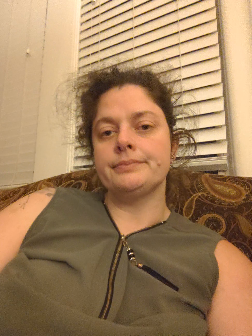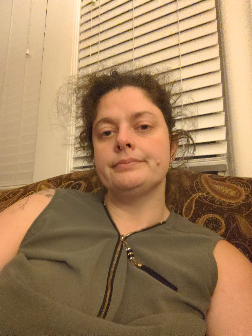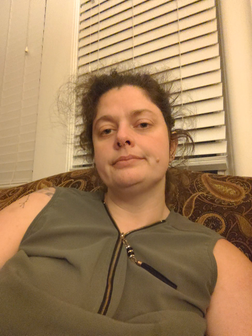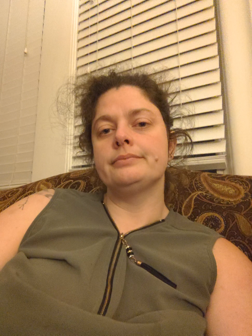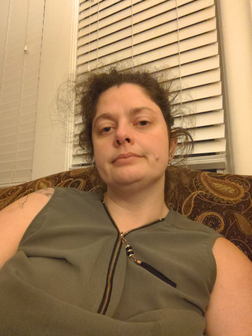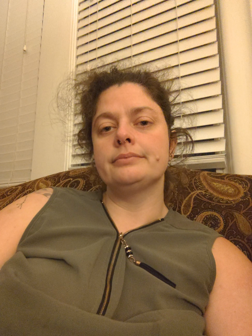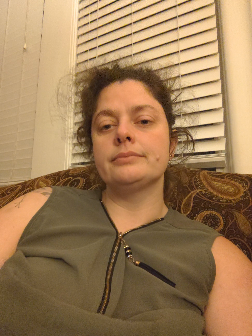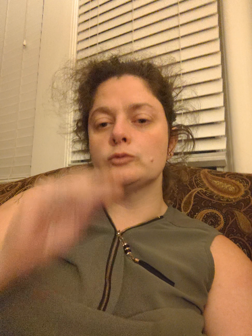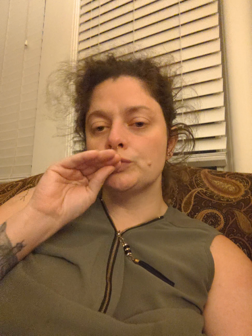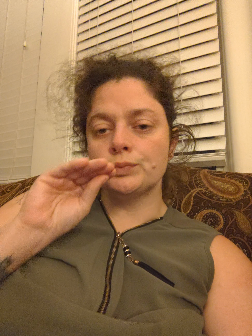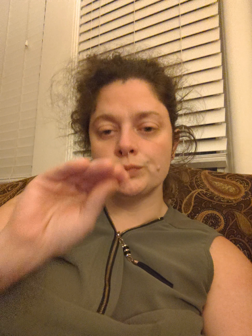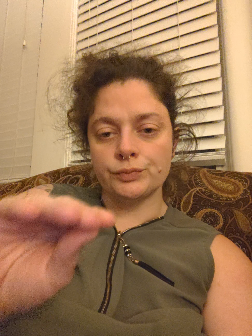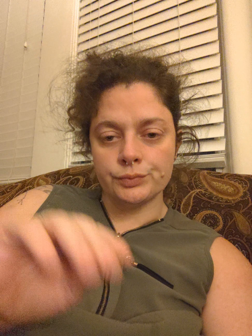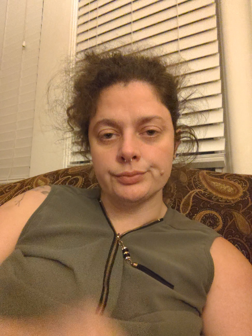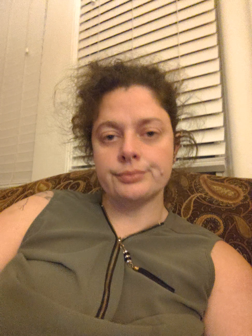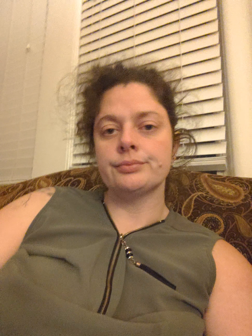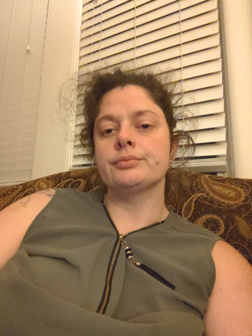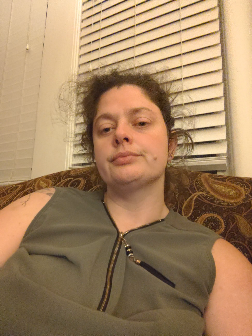kiss